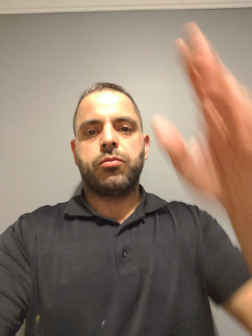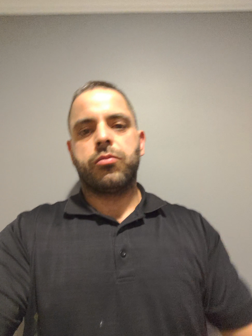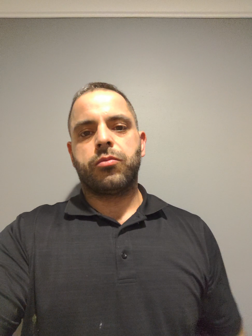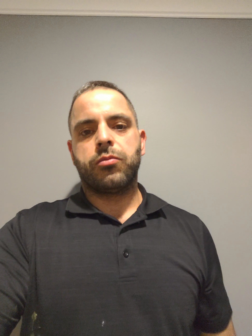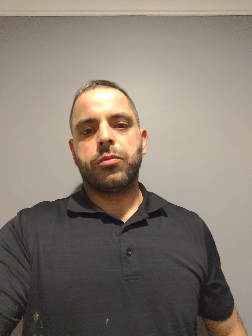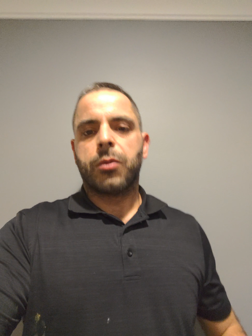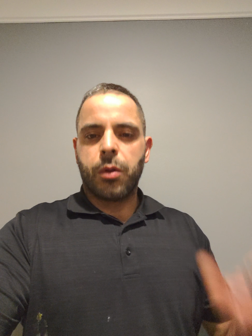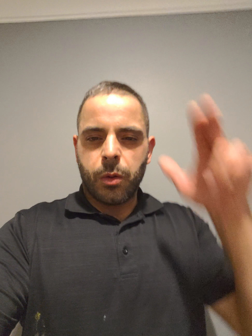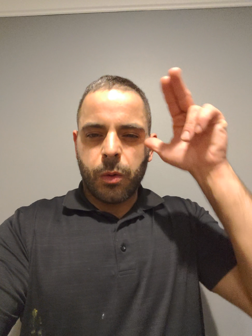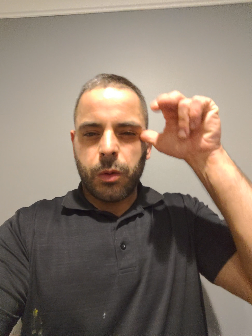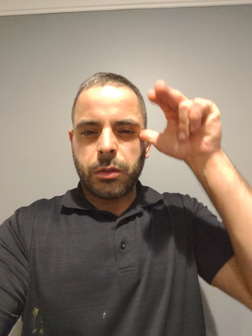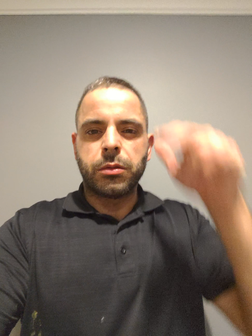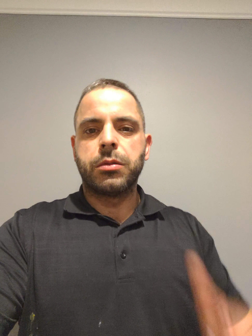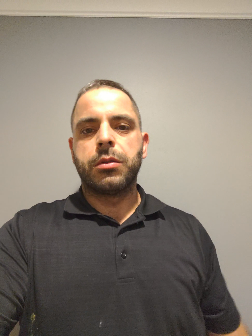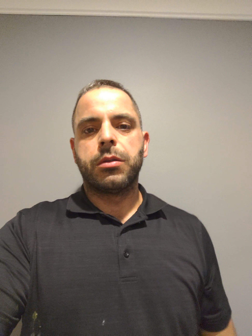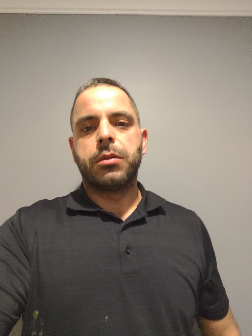horse